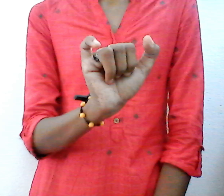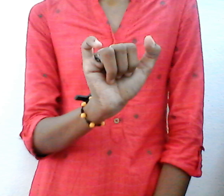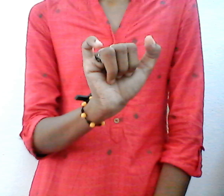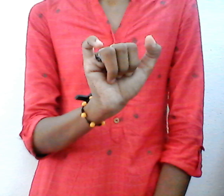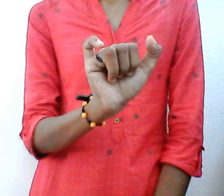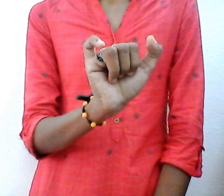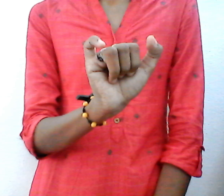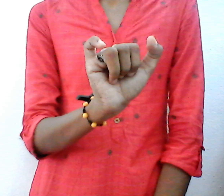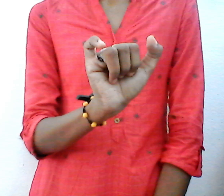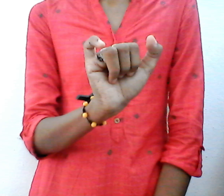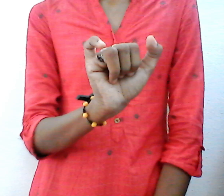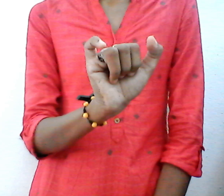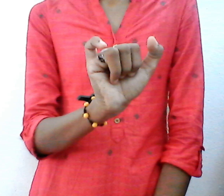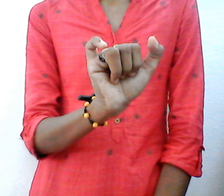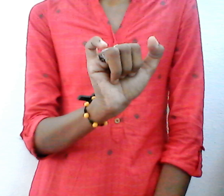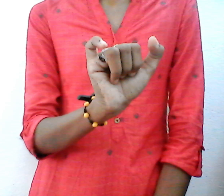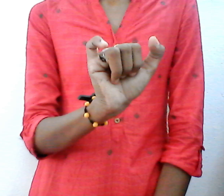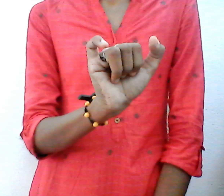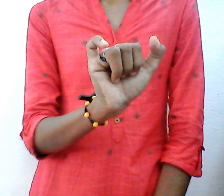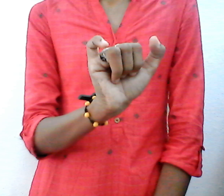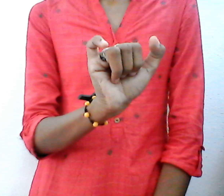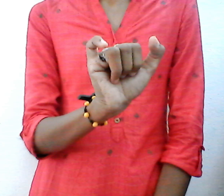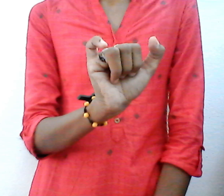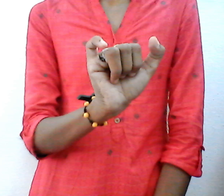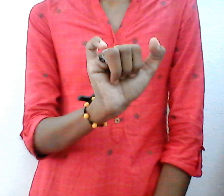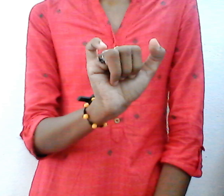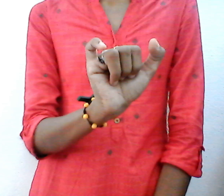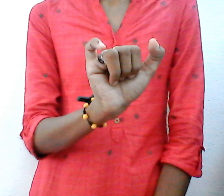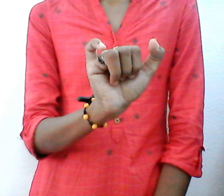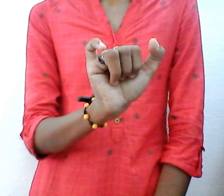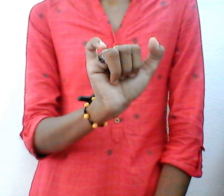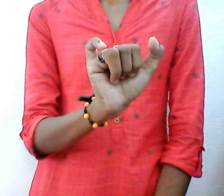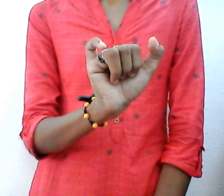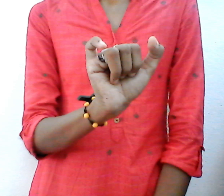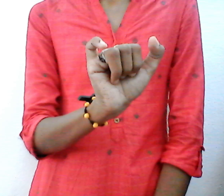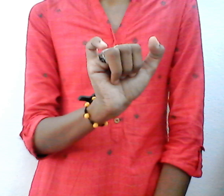ഋ